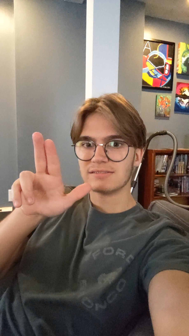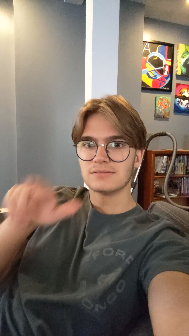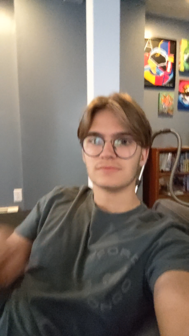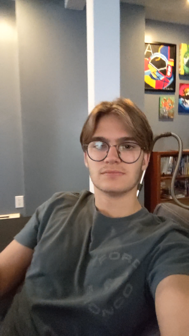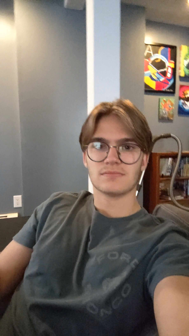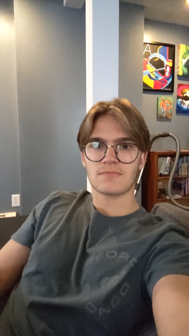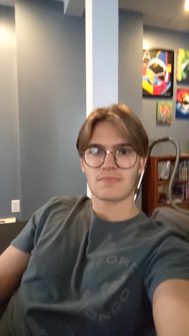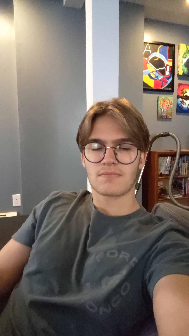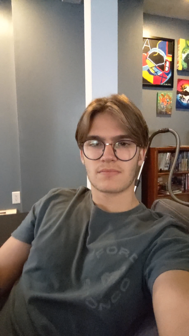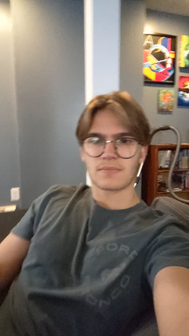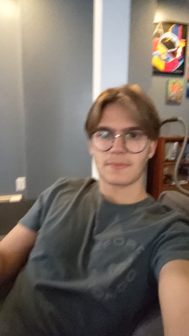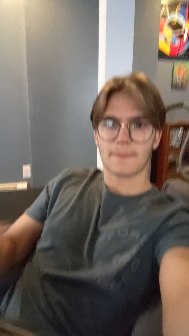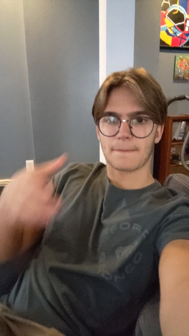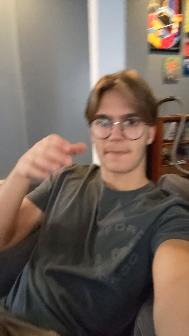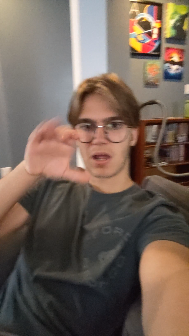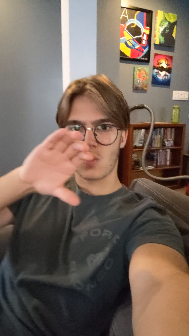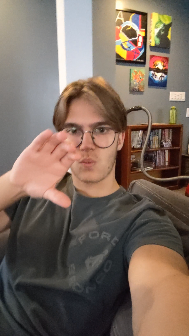pour